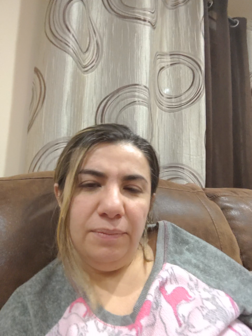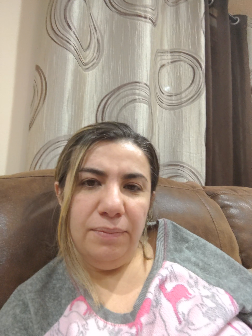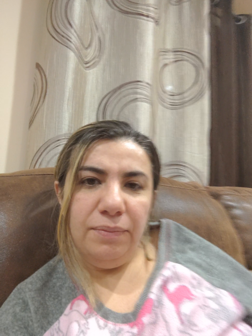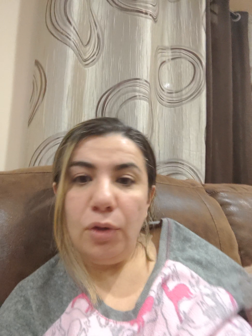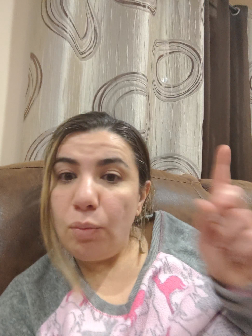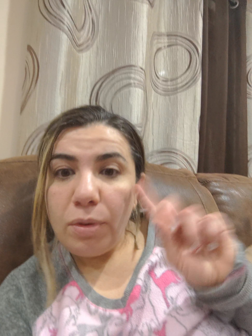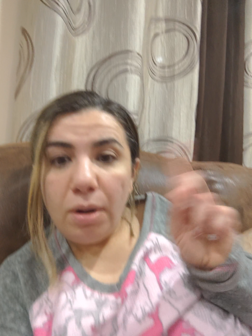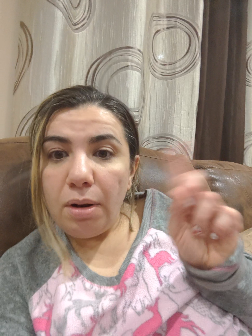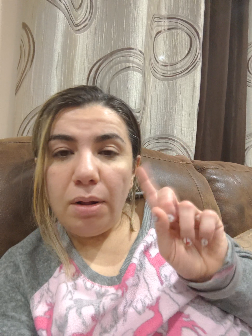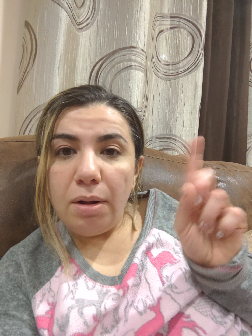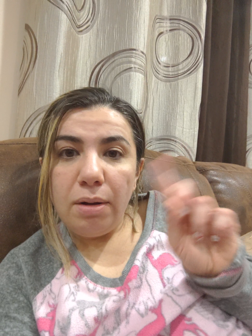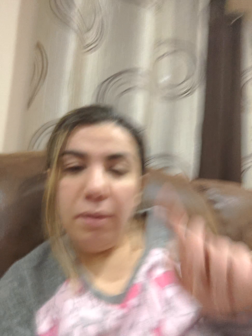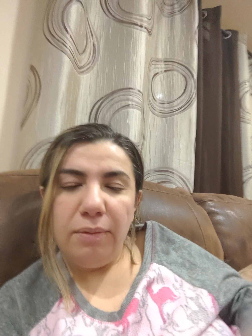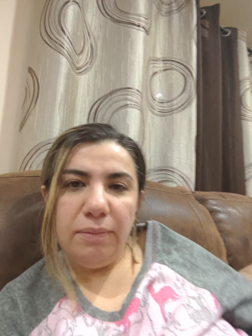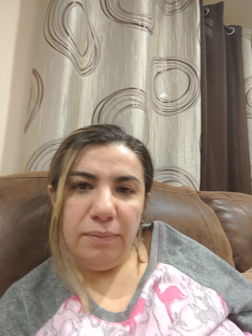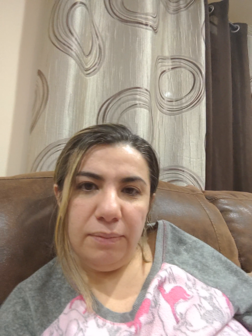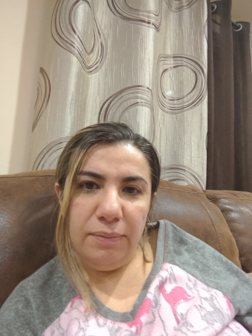where